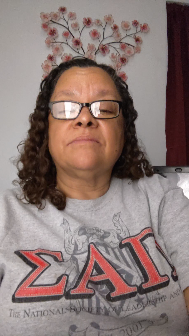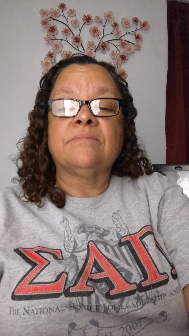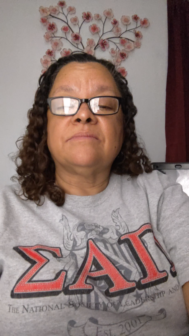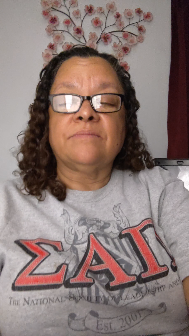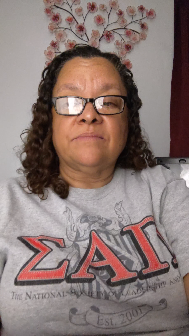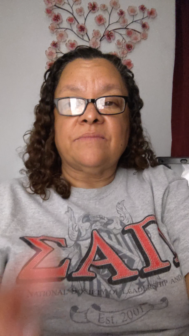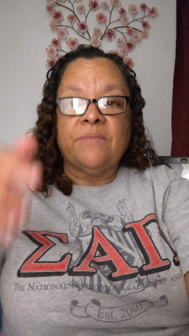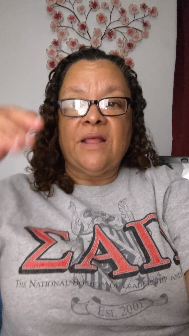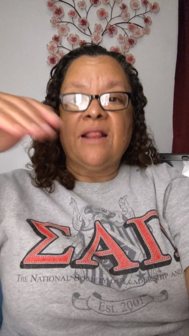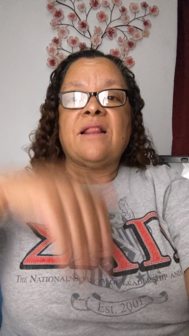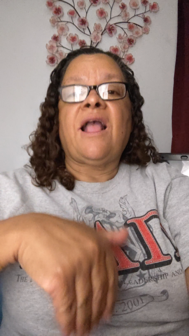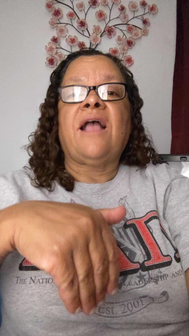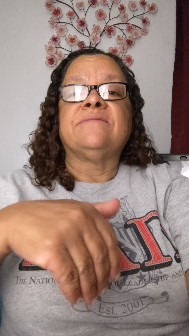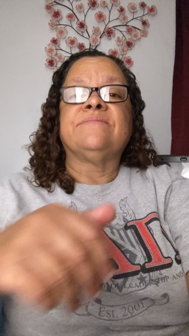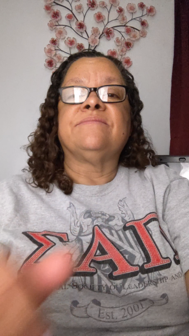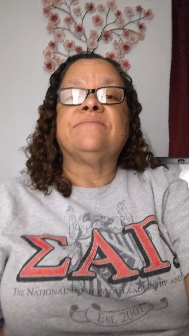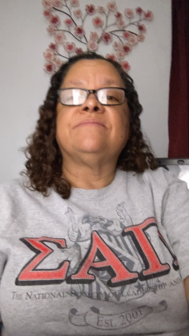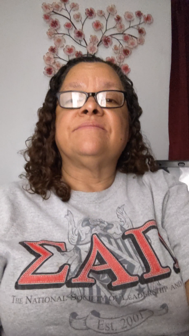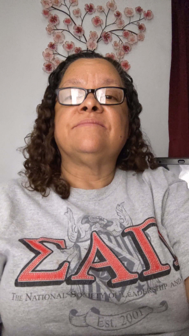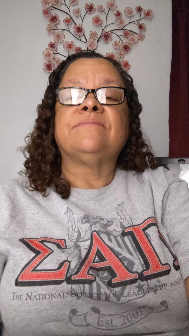night night